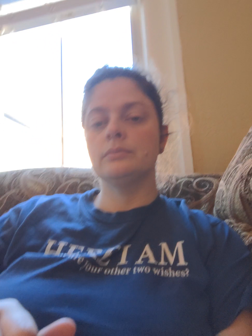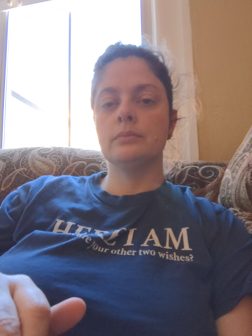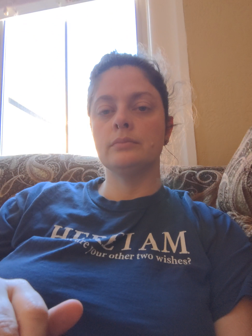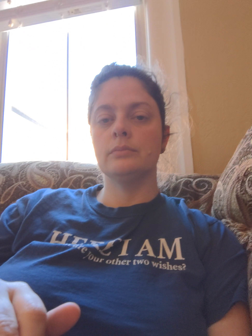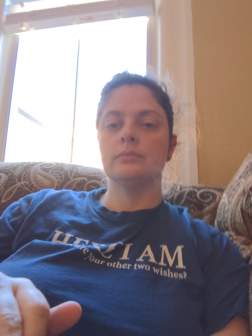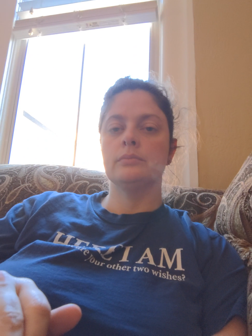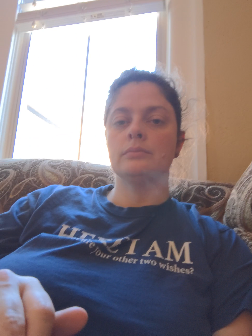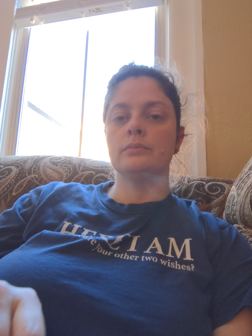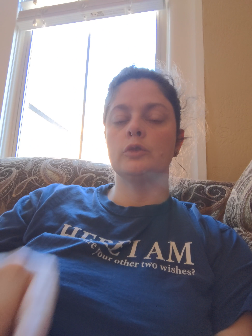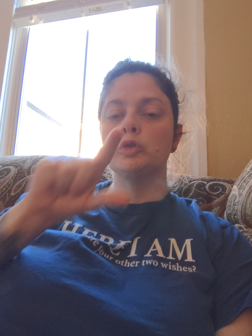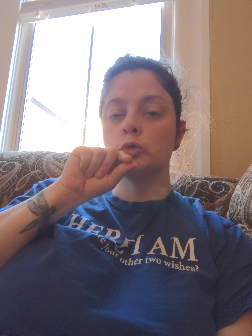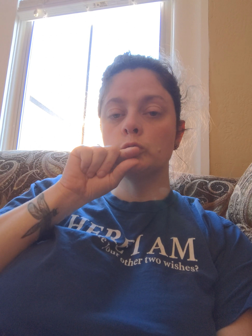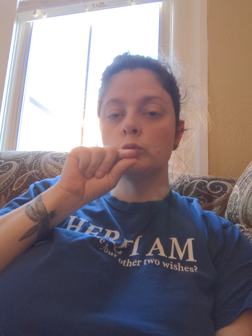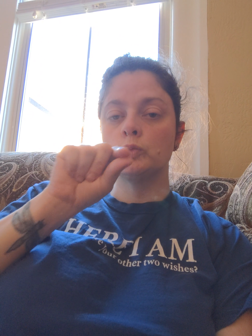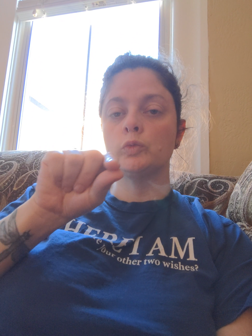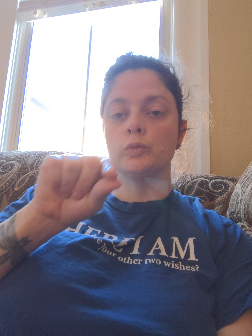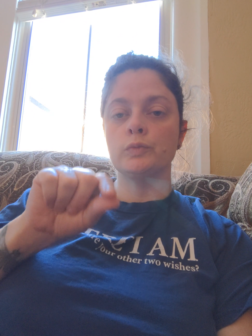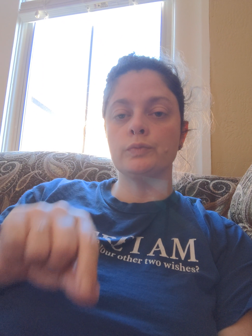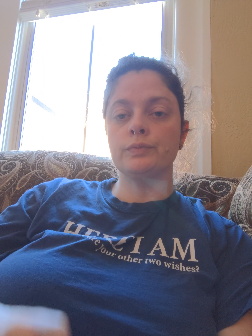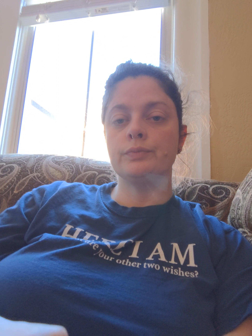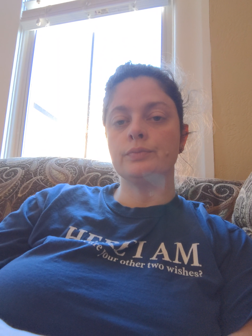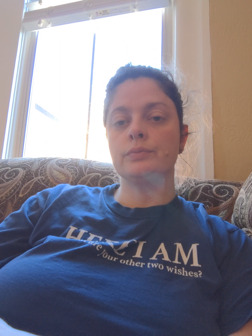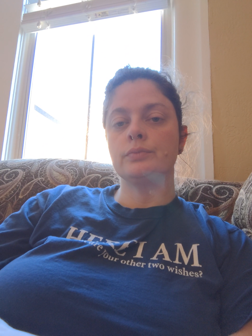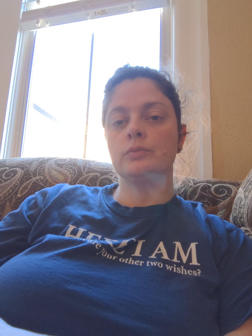goose